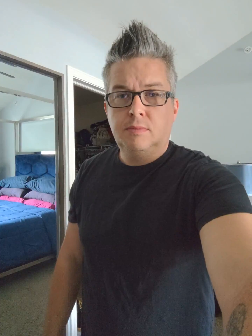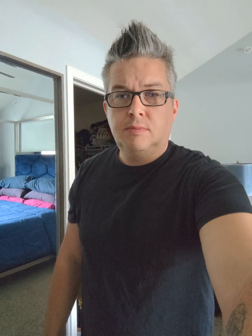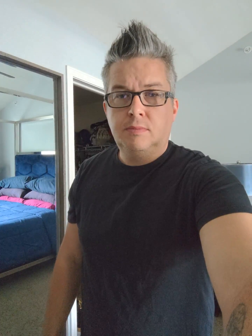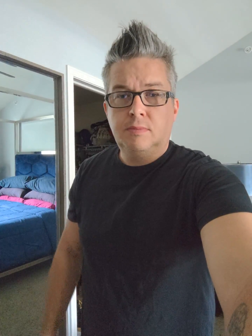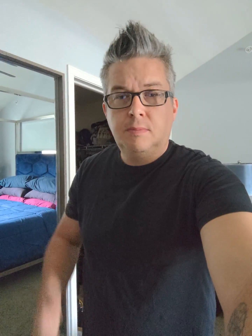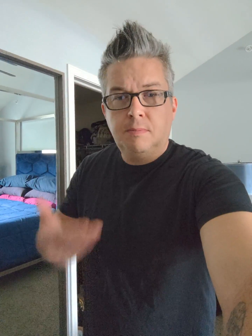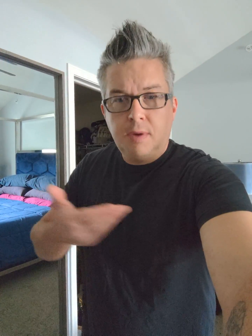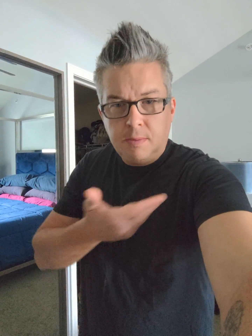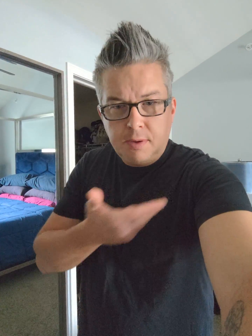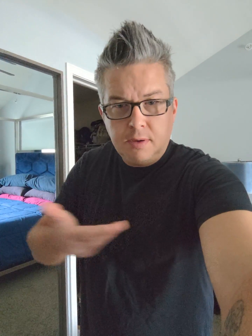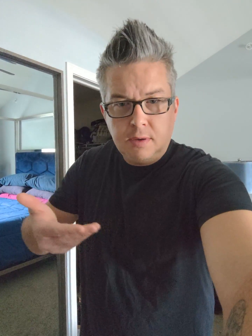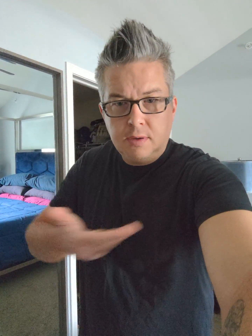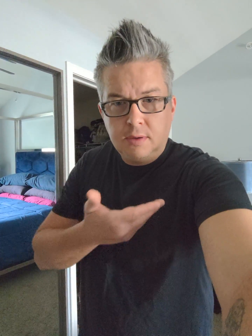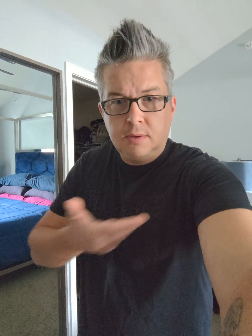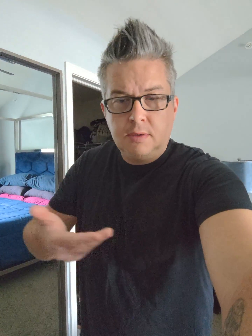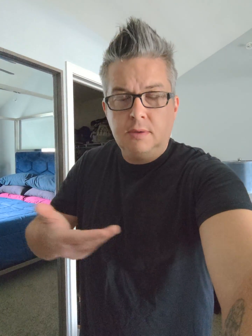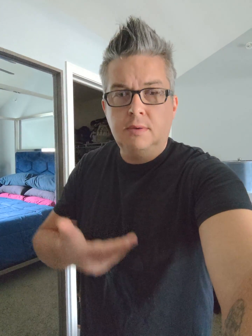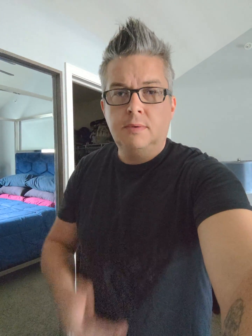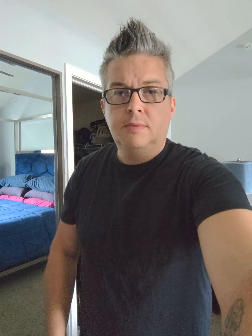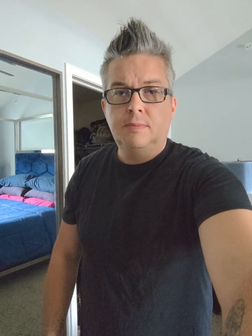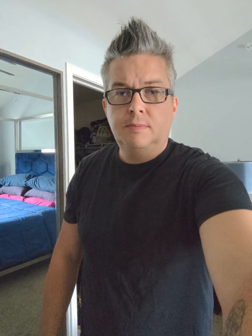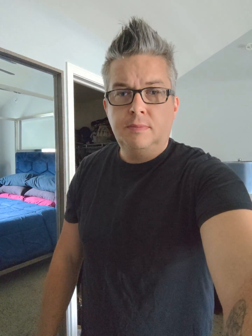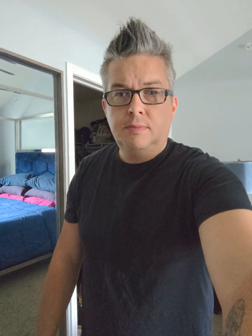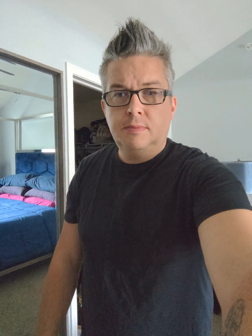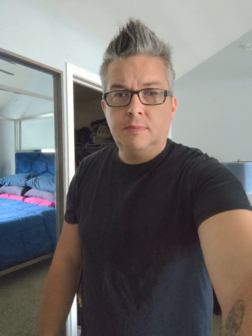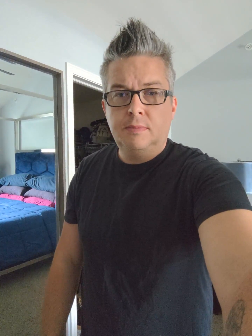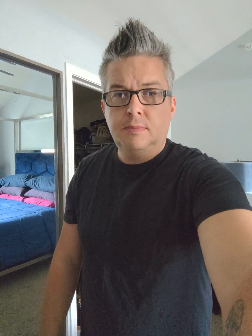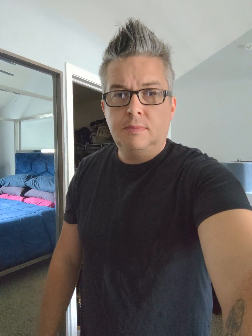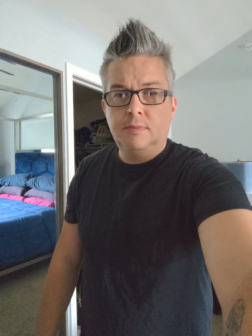baby